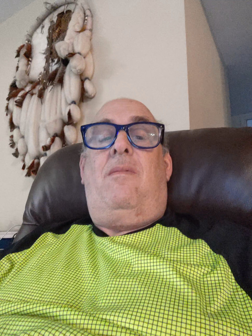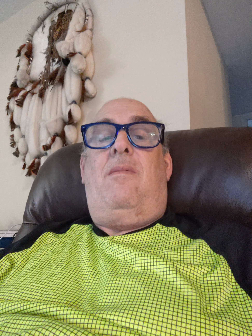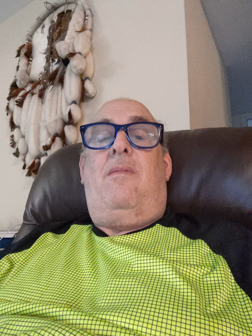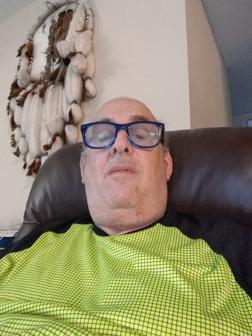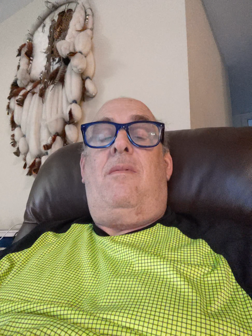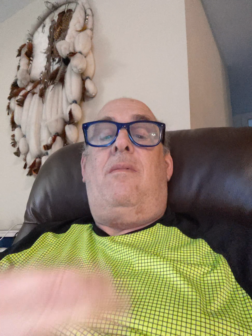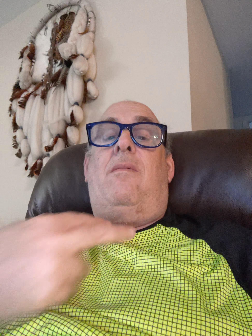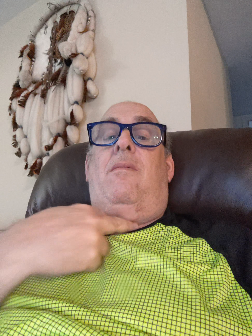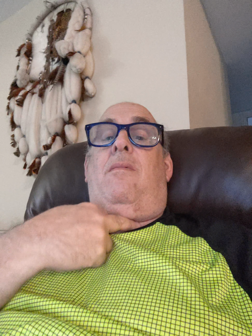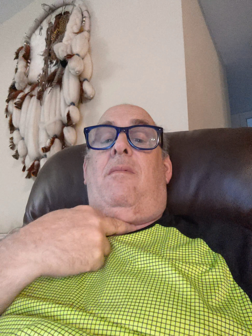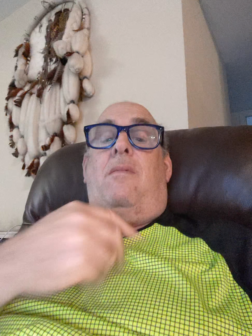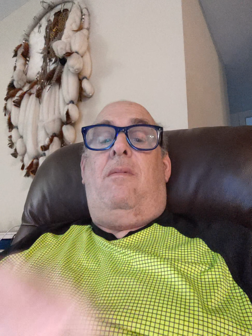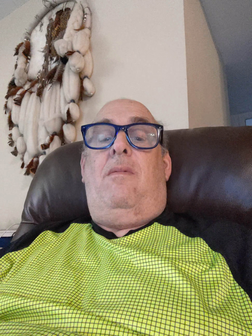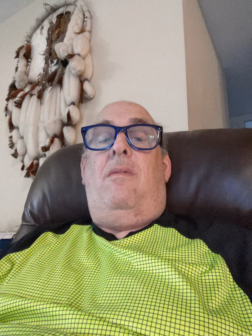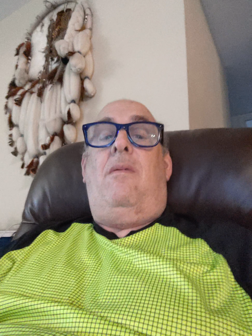stuck